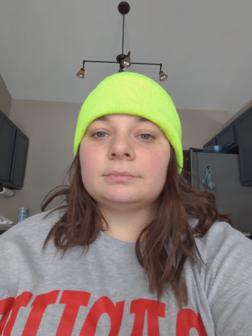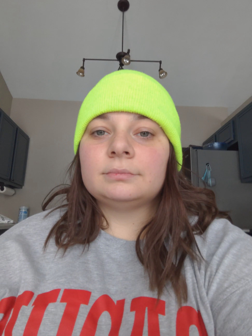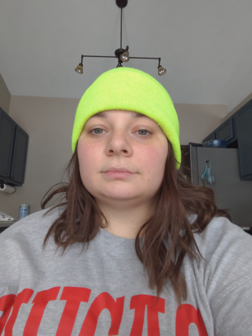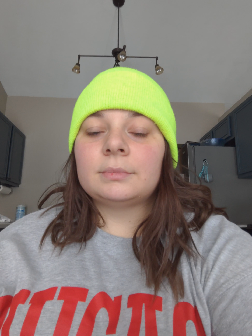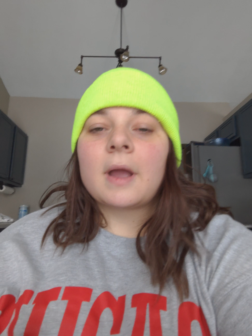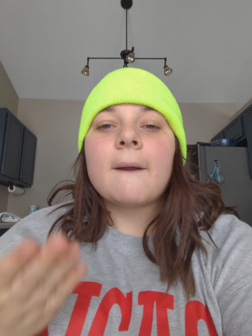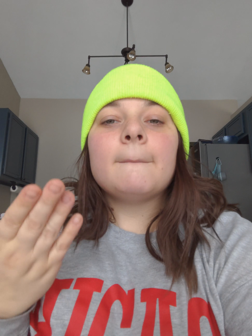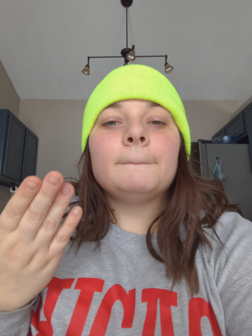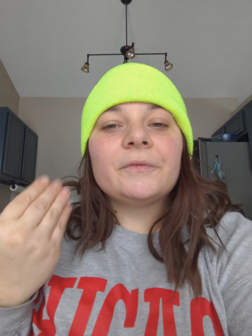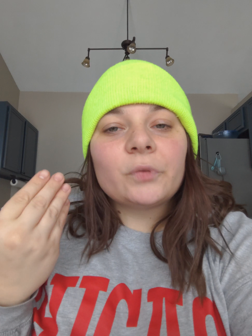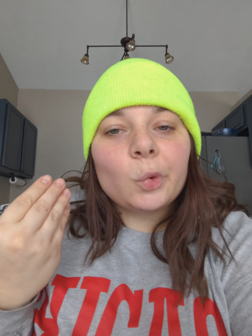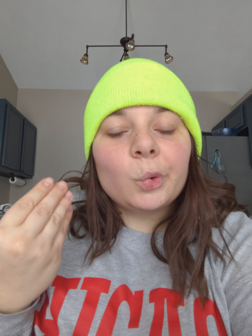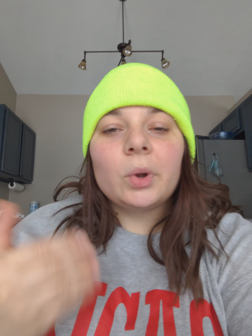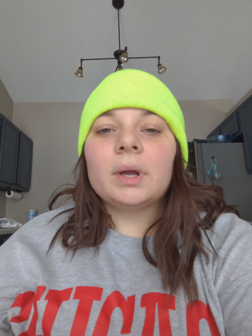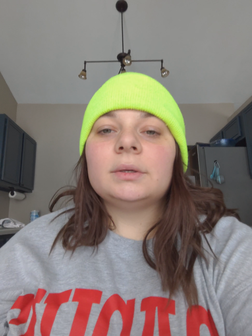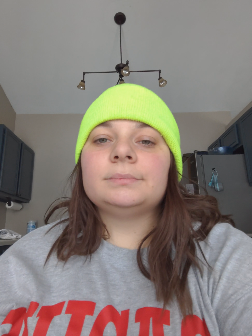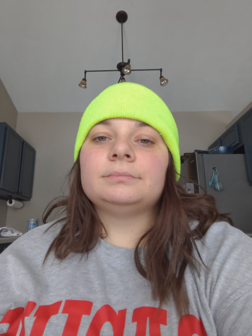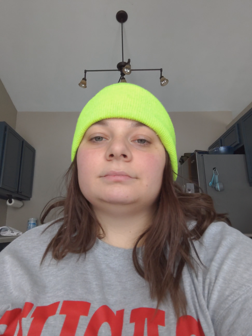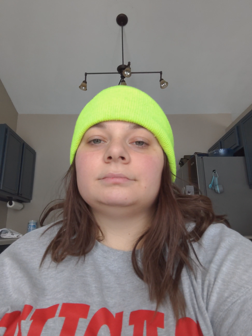before